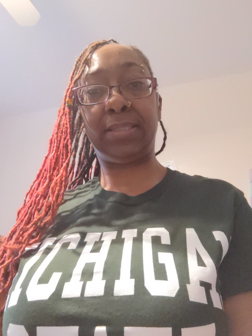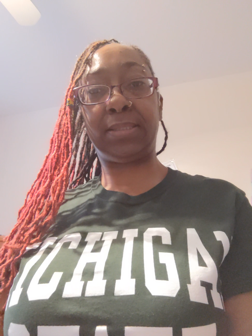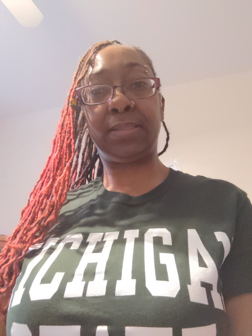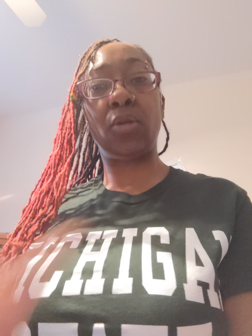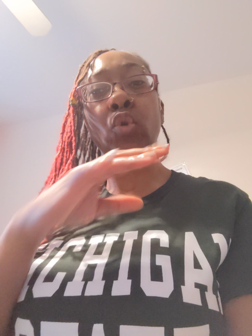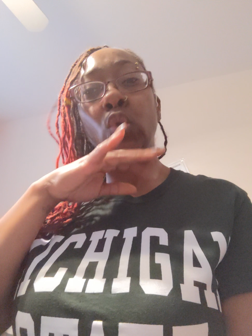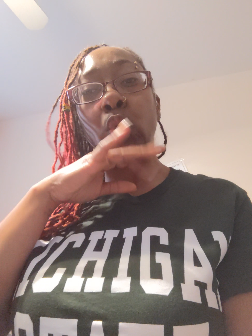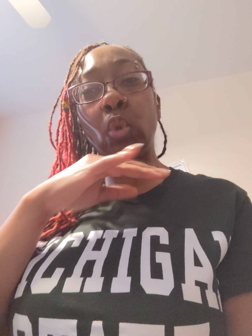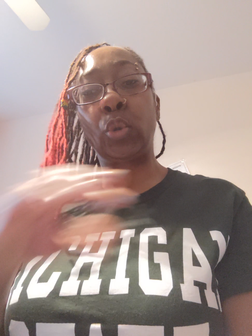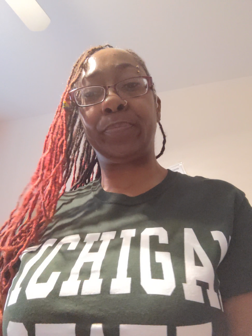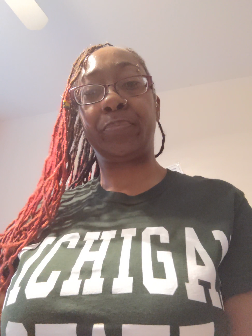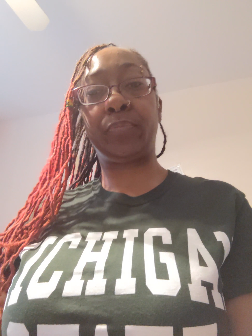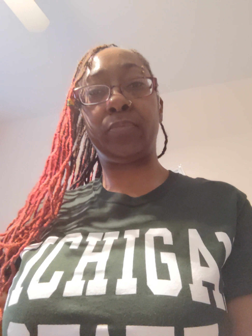dirty